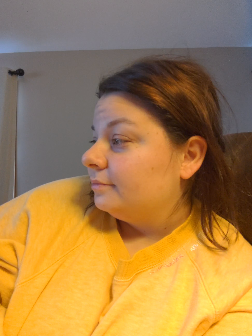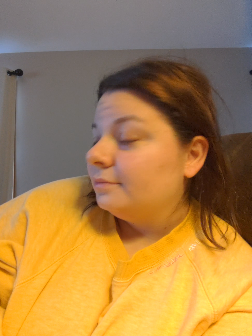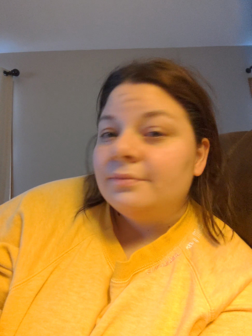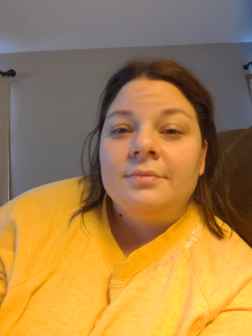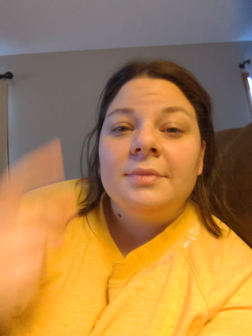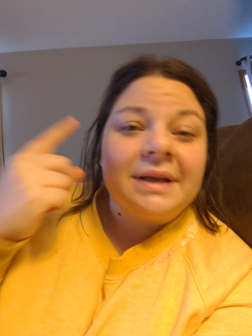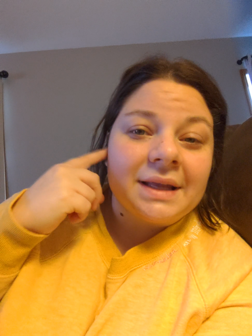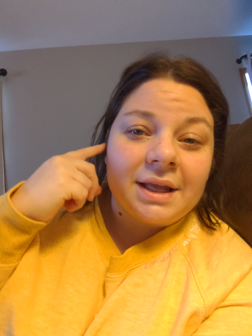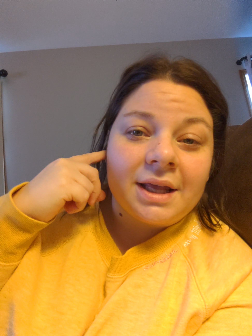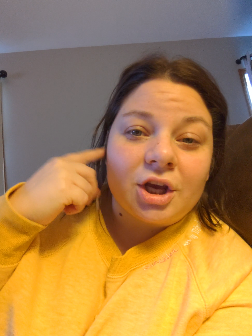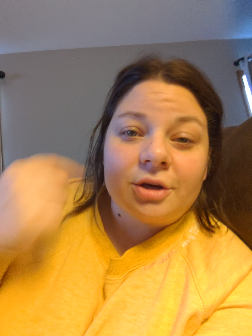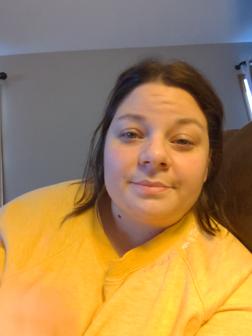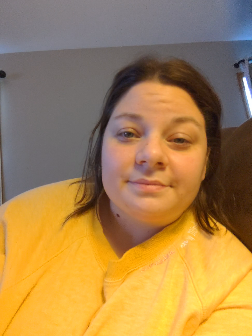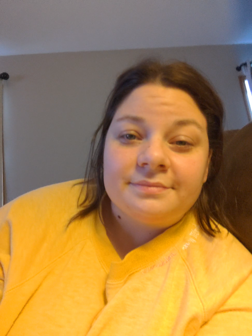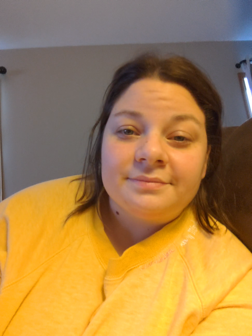ear